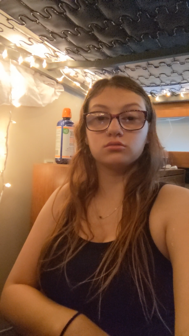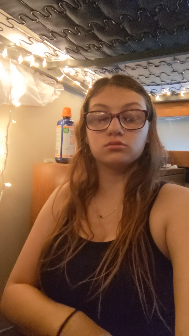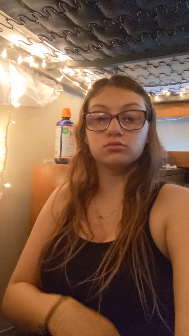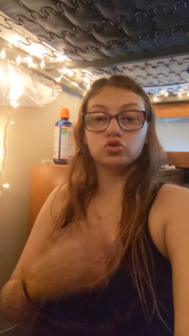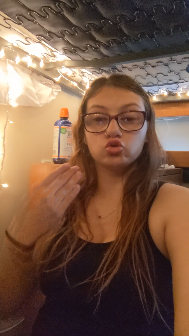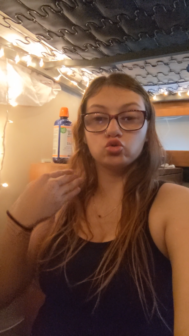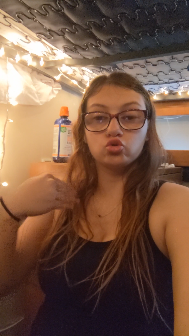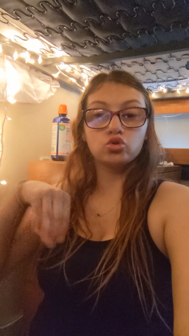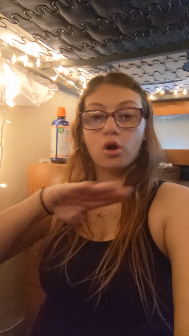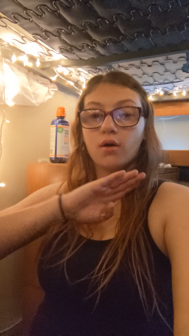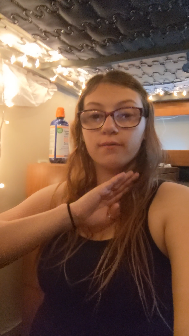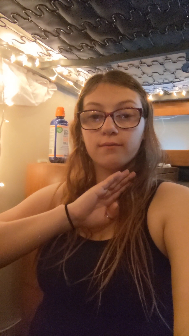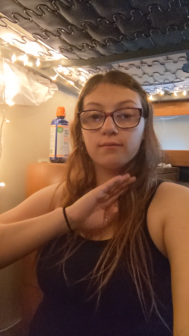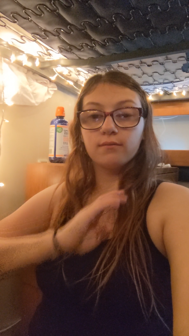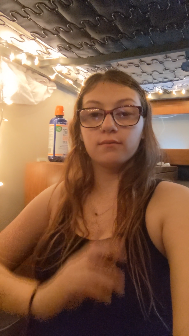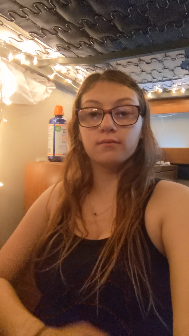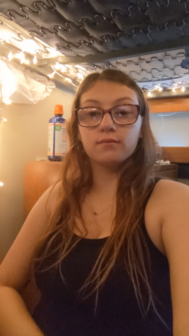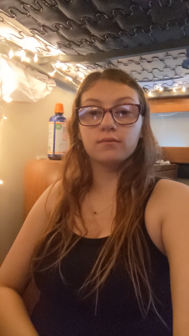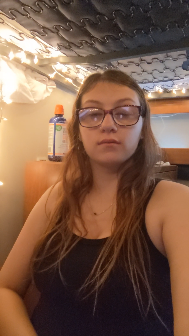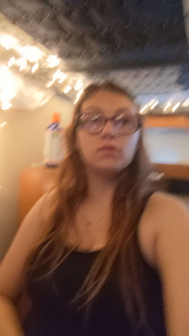scarf